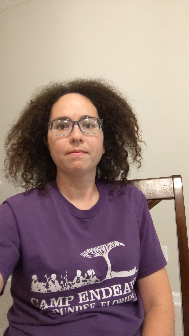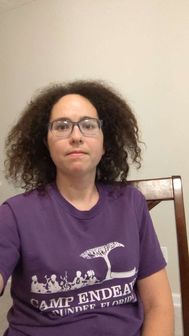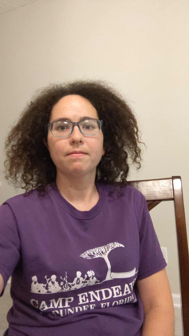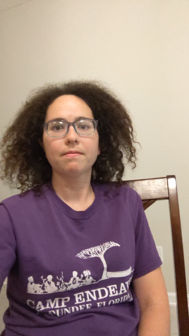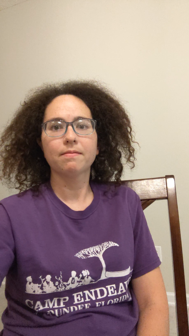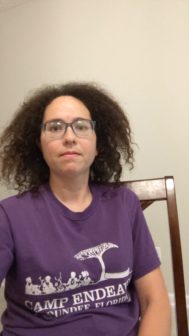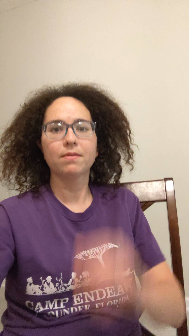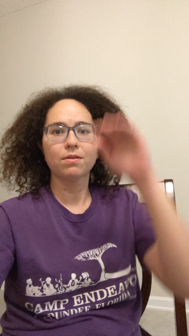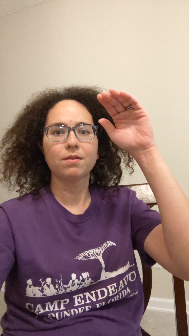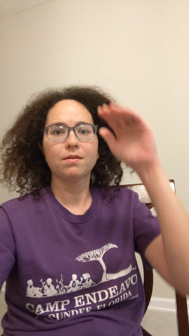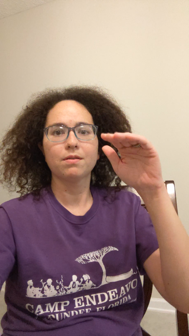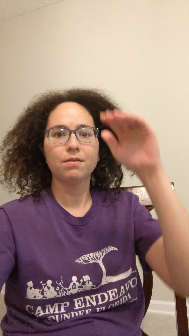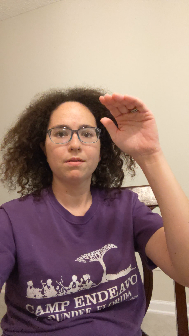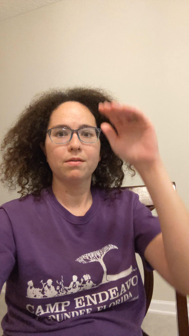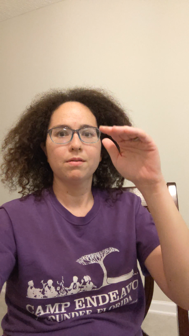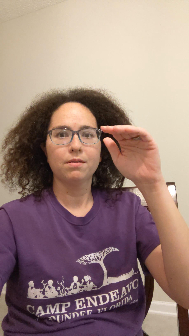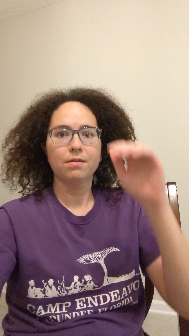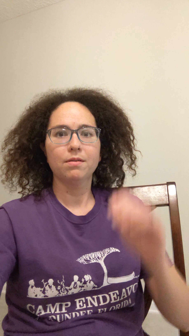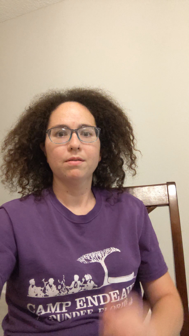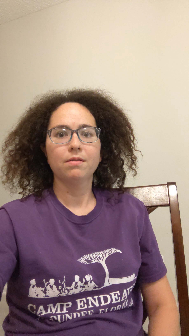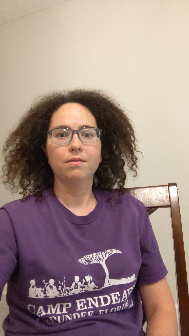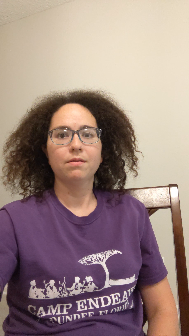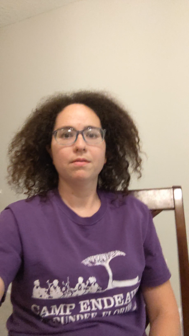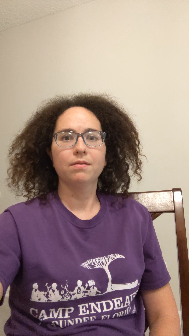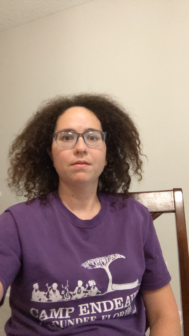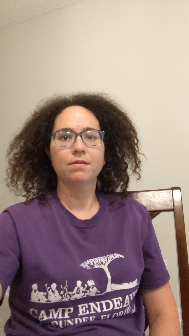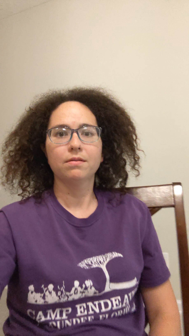short